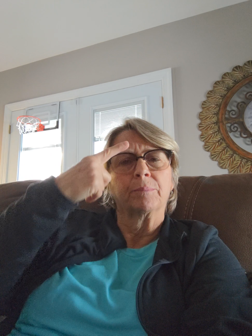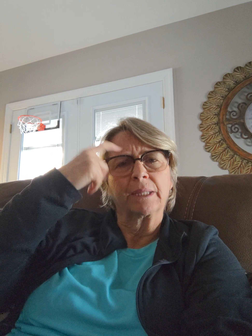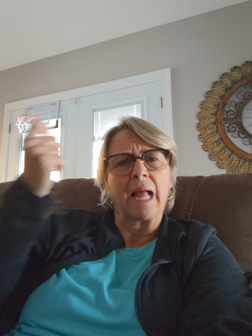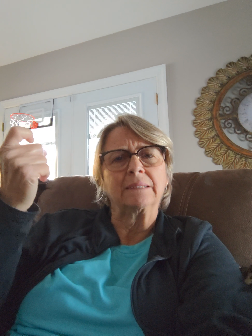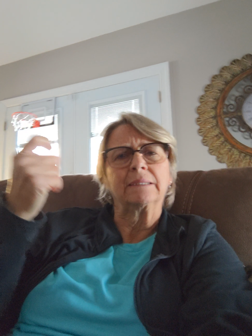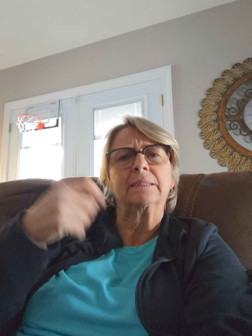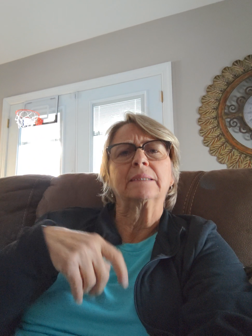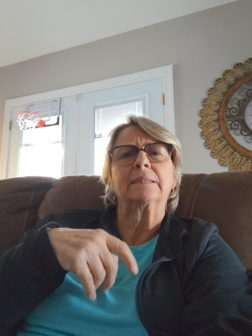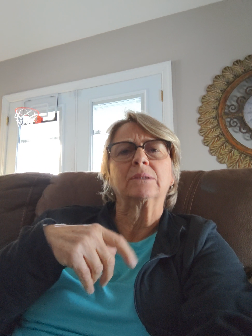because